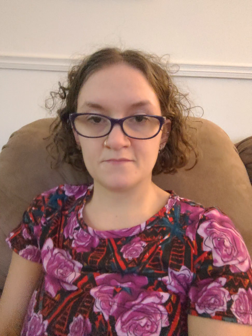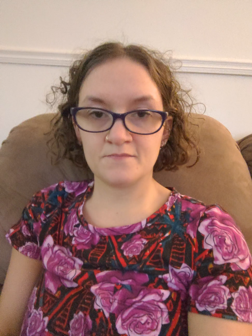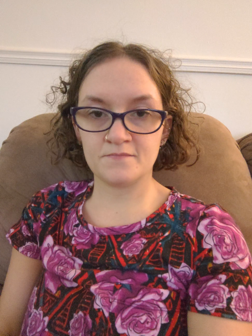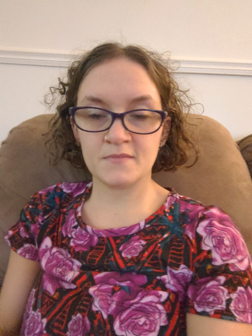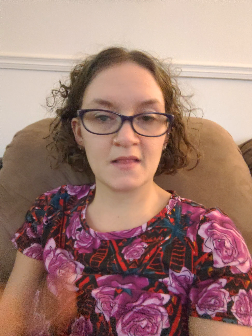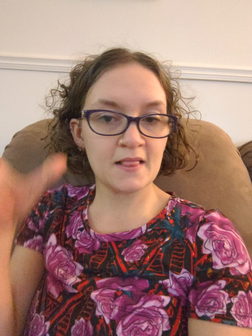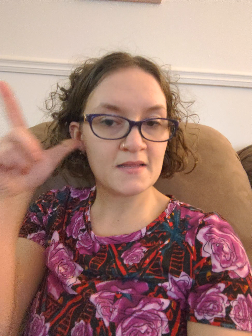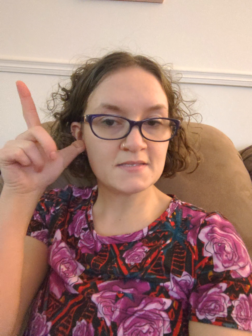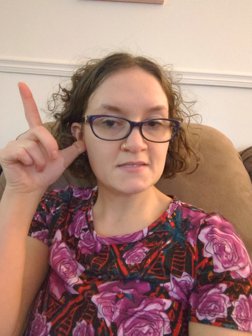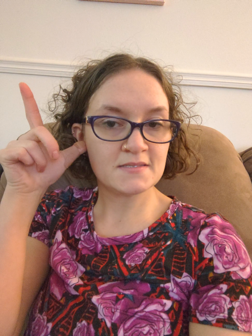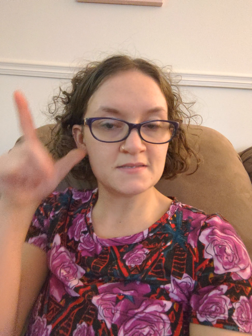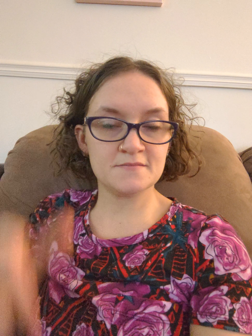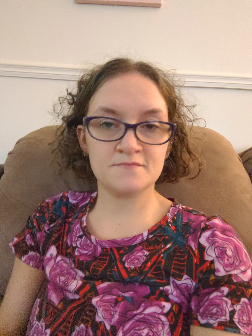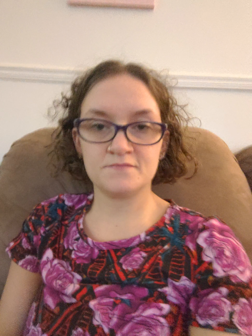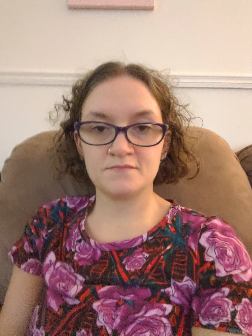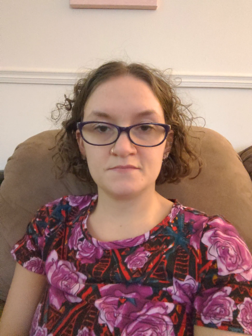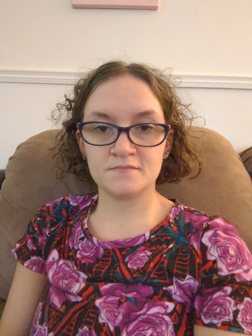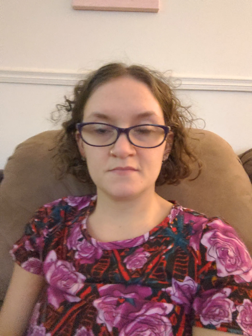listen